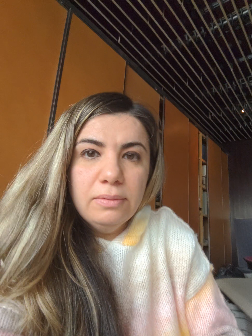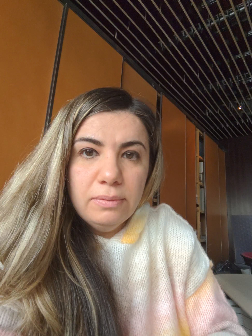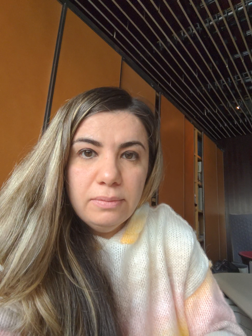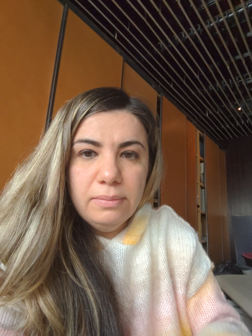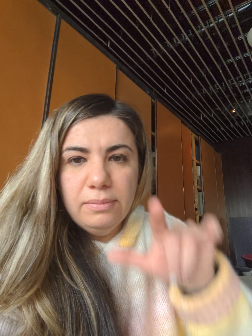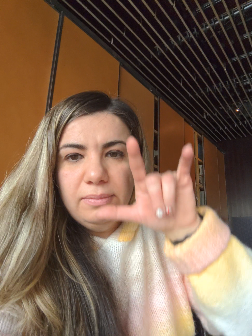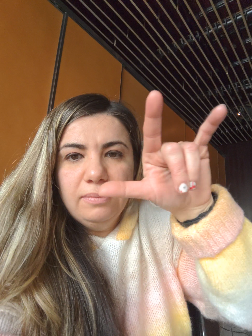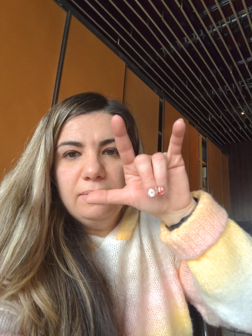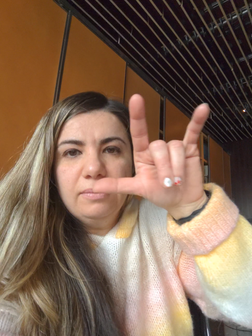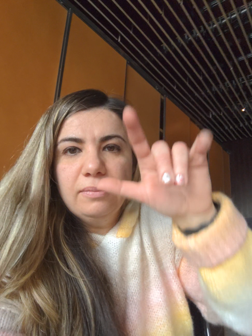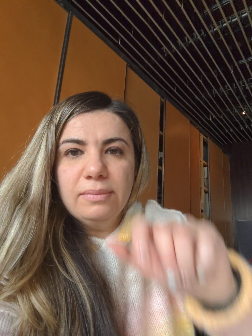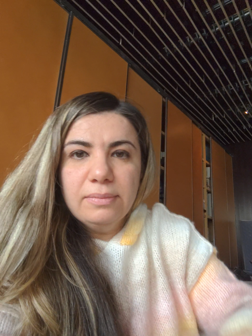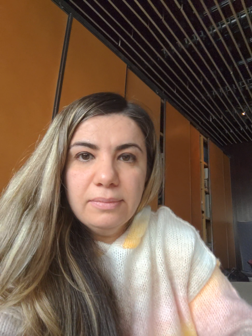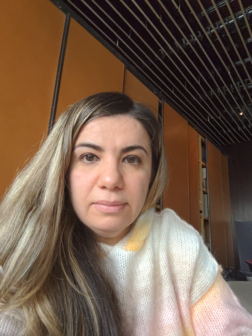airplane